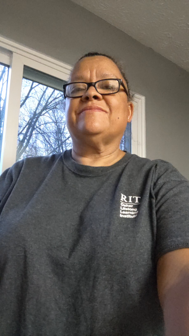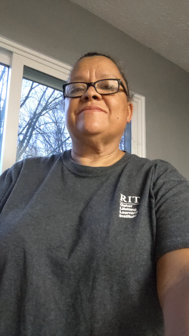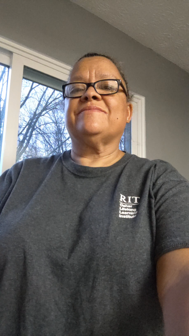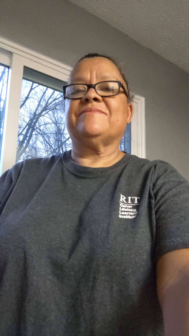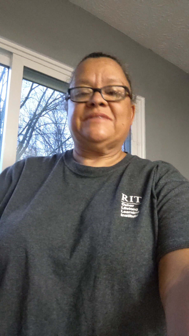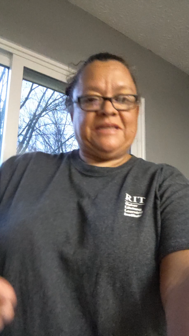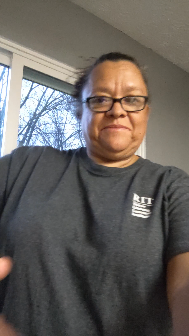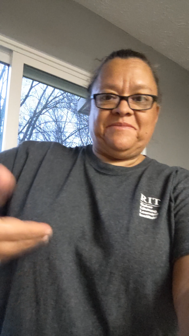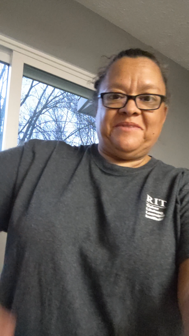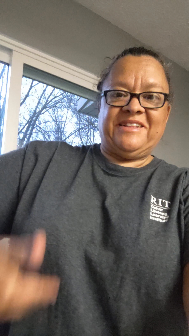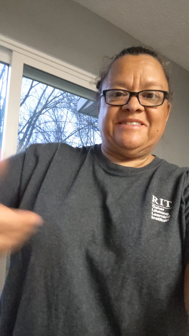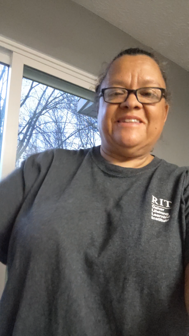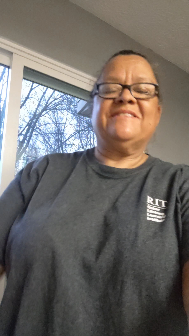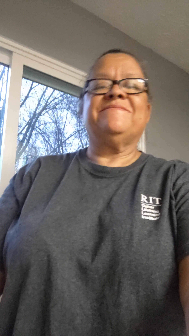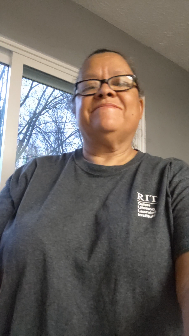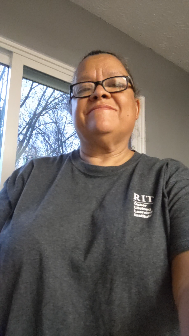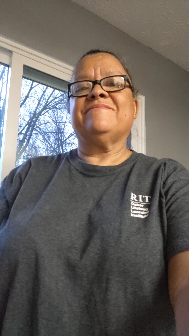pants